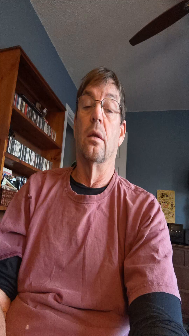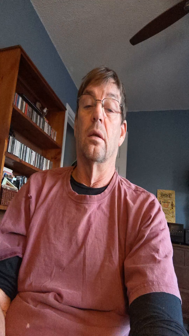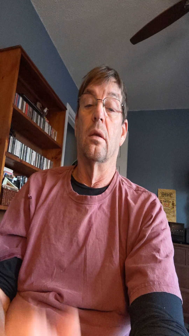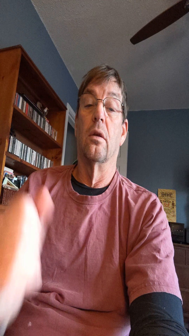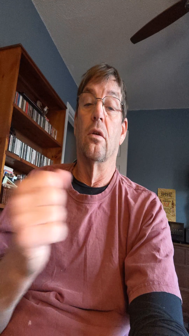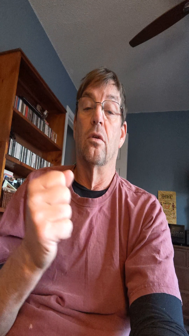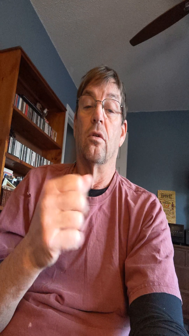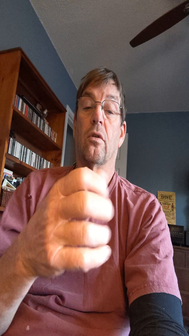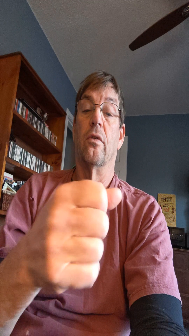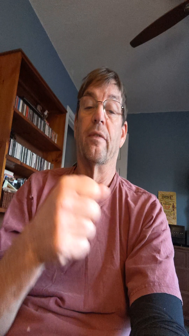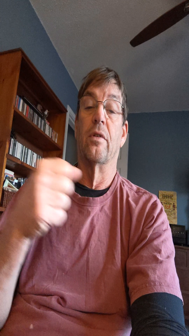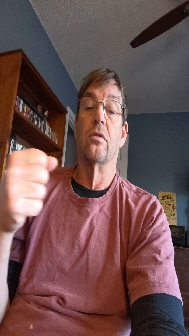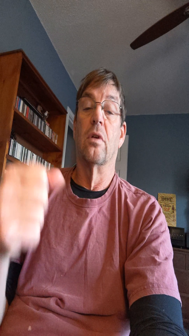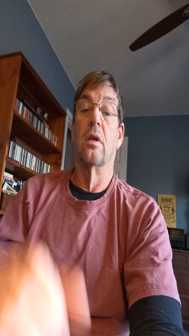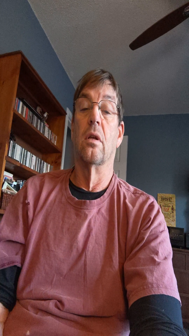refrigerator